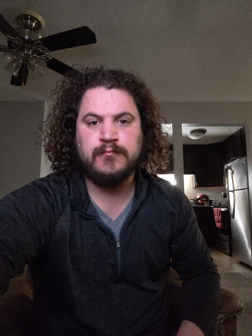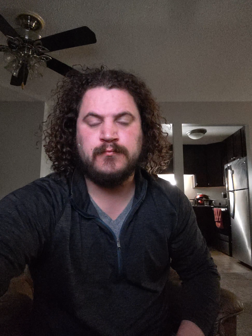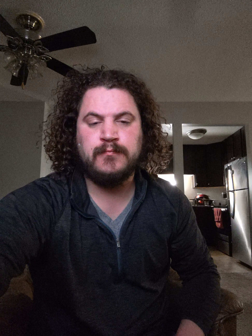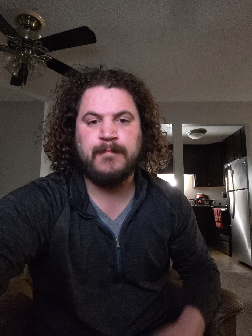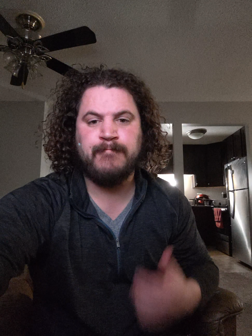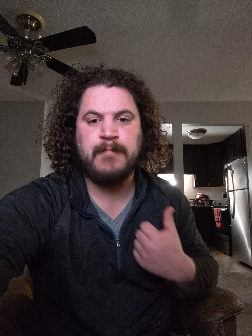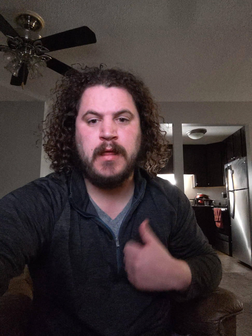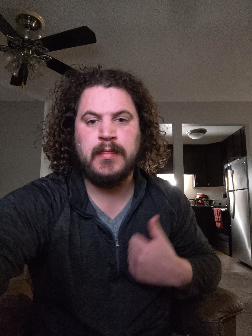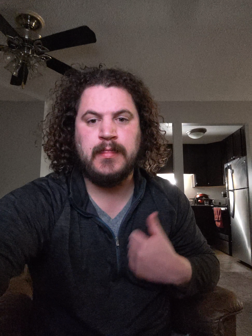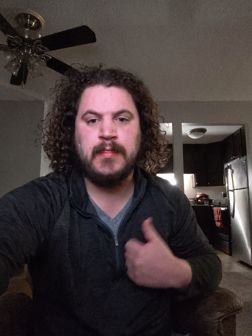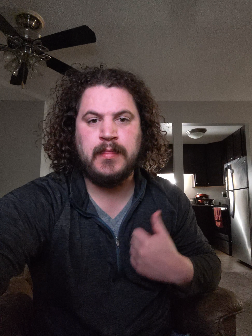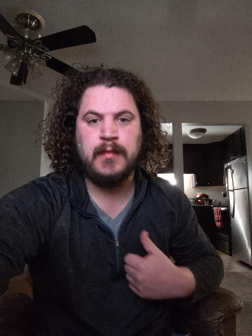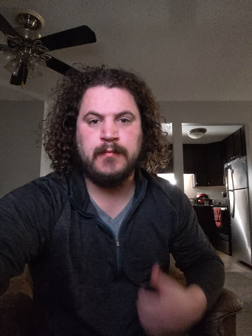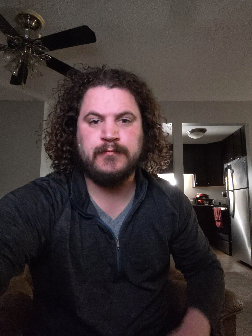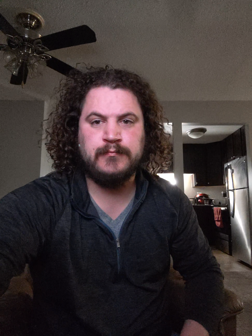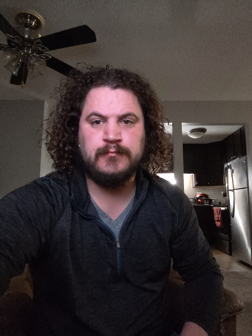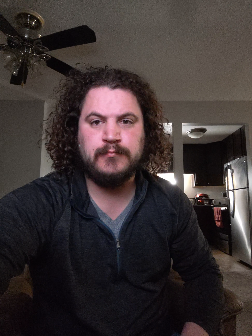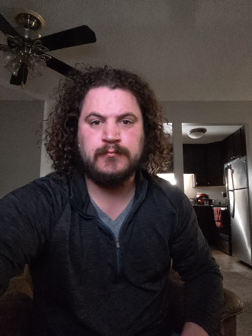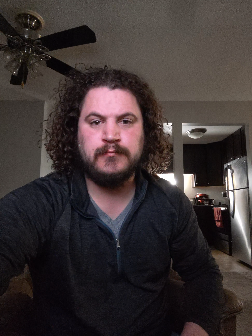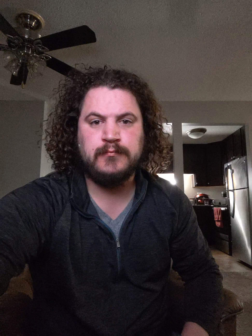bath